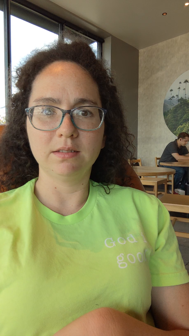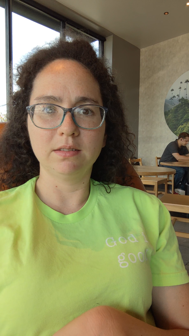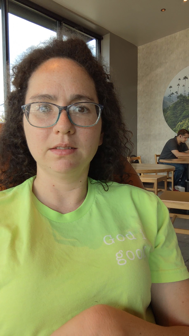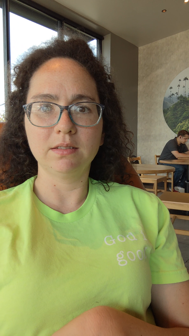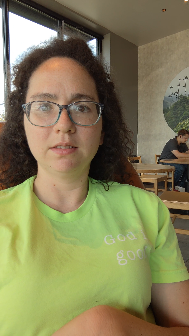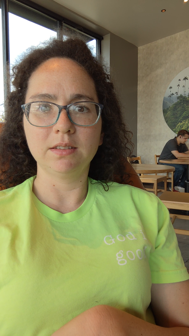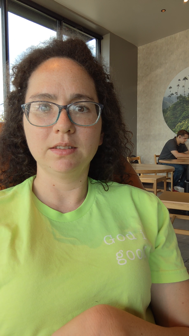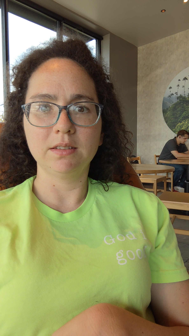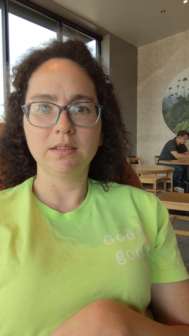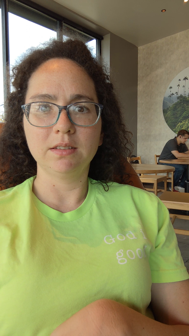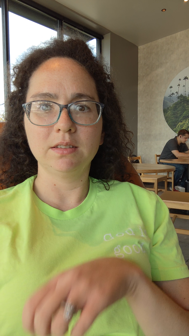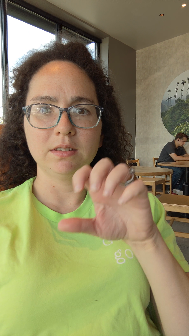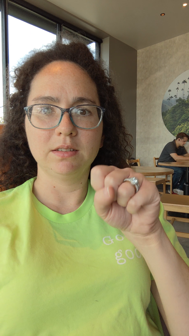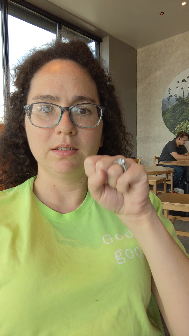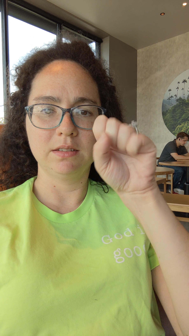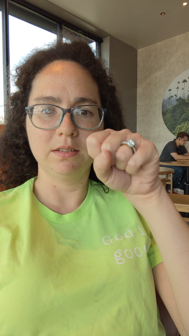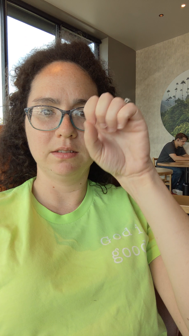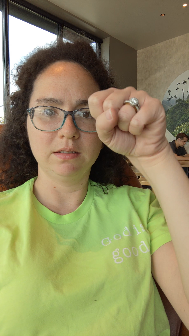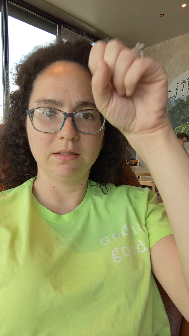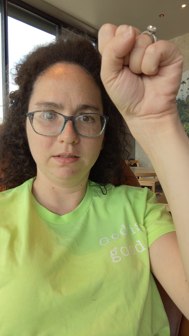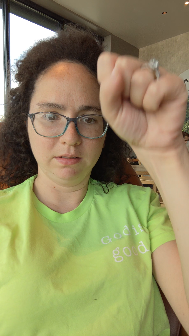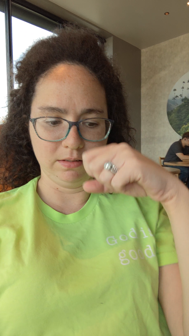ladder